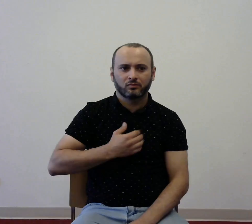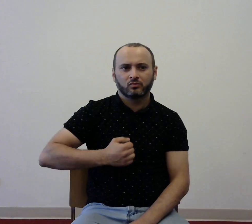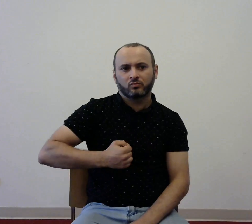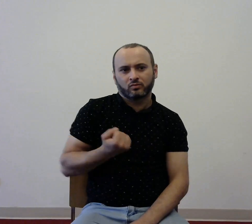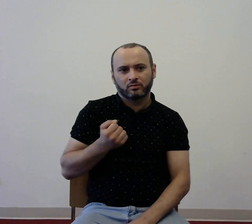dost